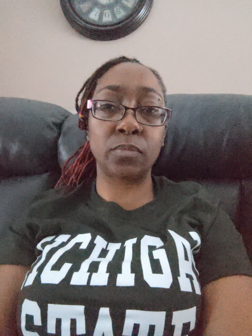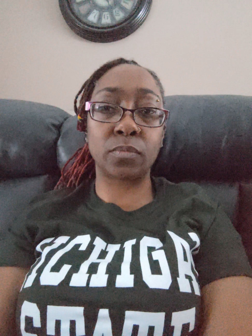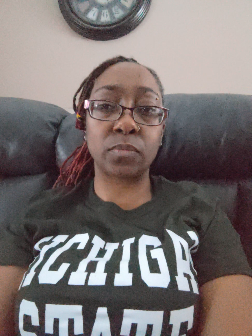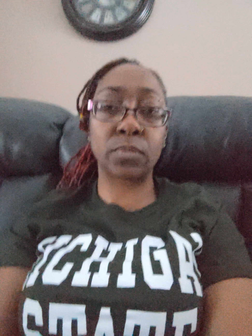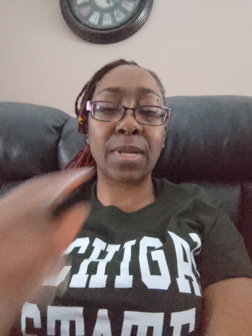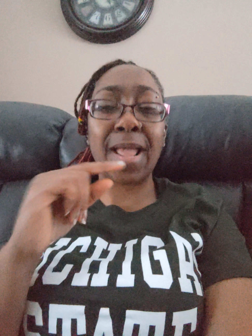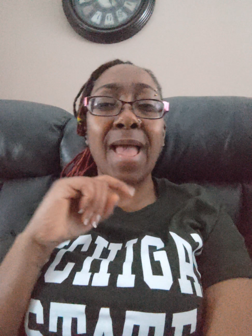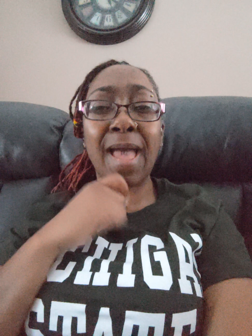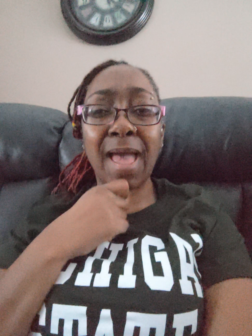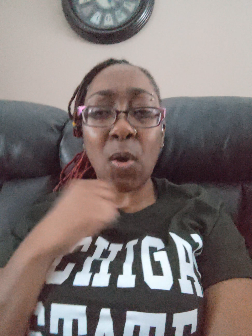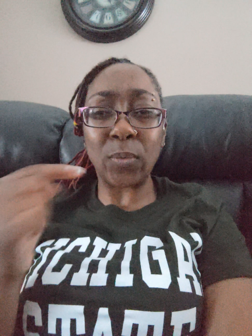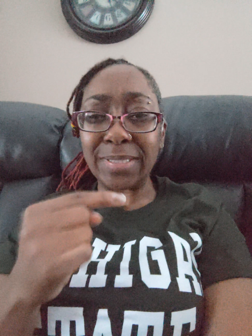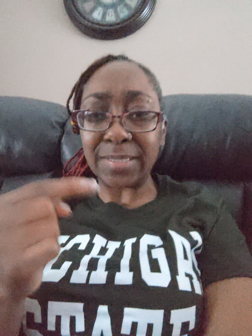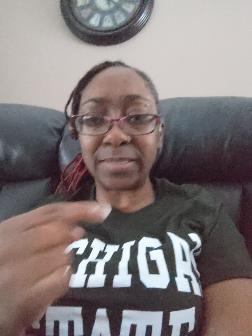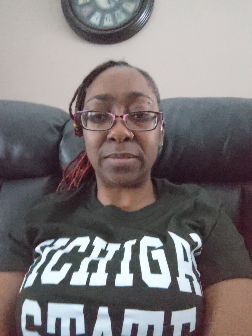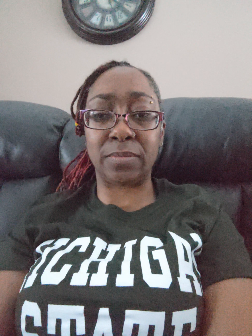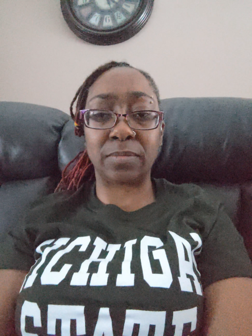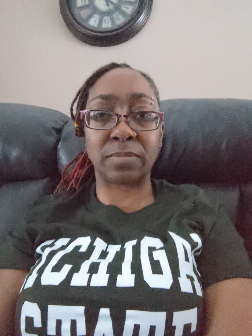owie